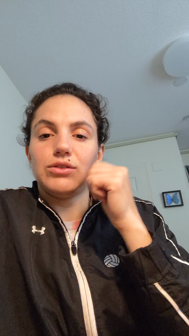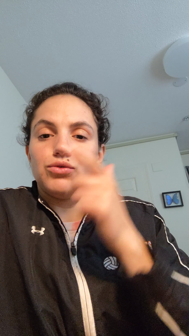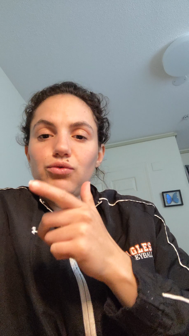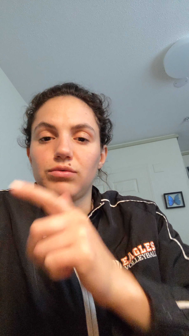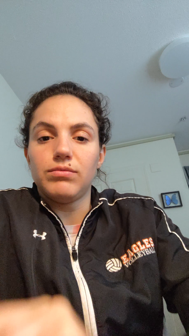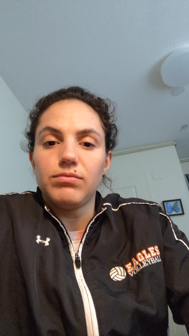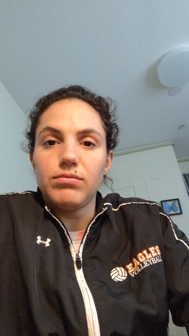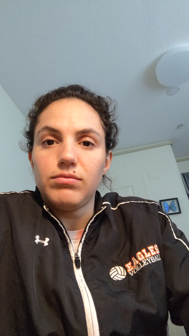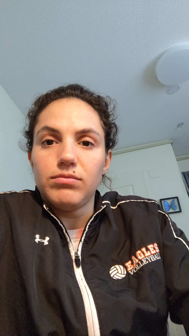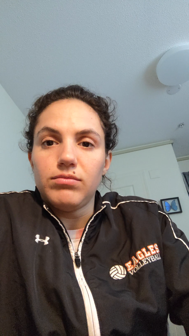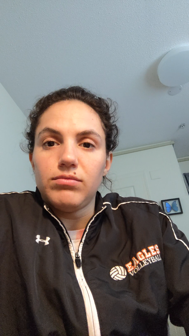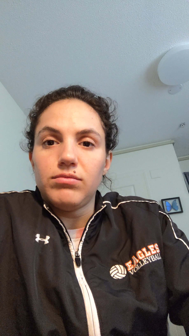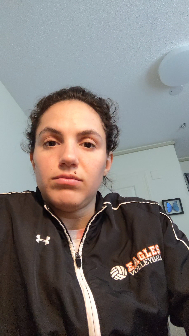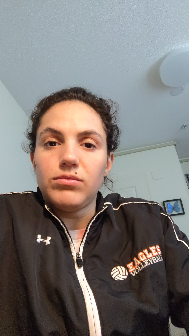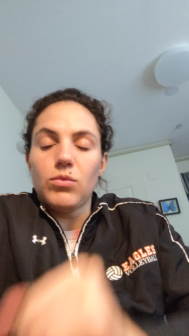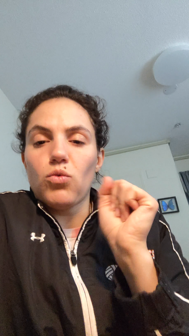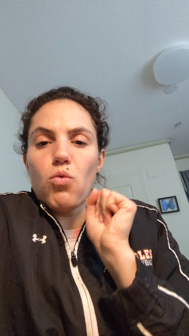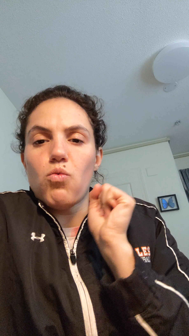cold